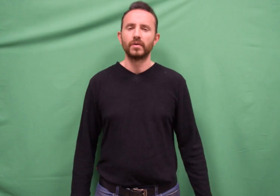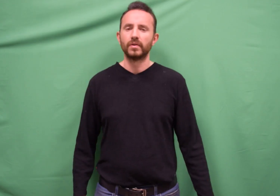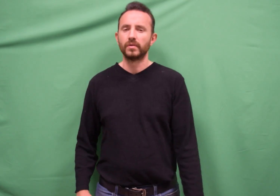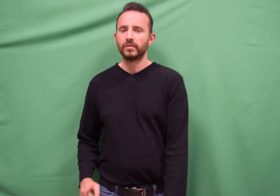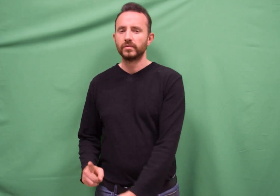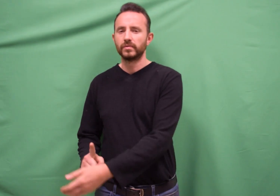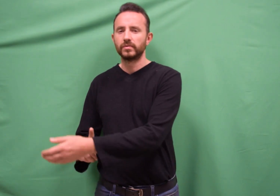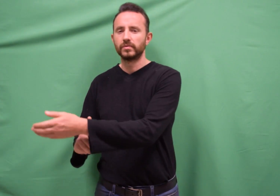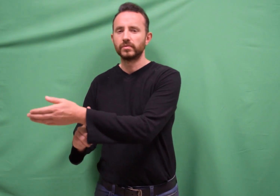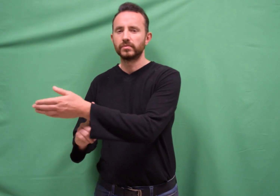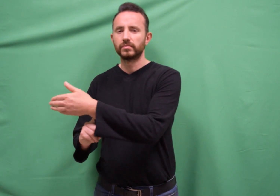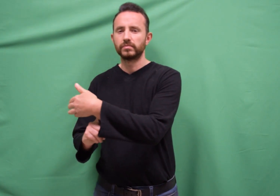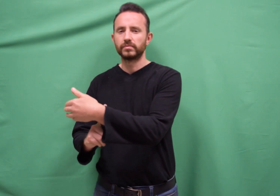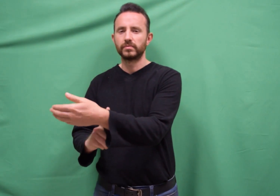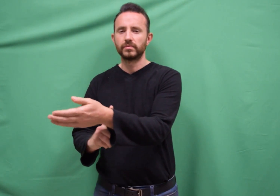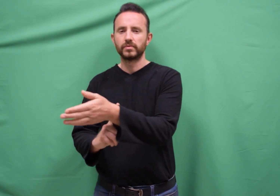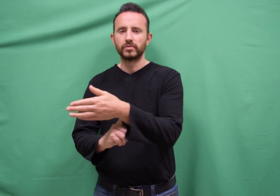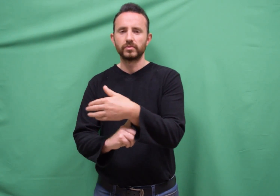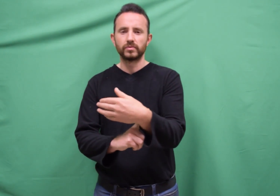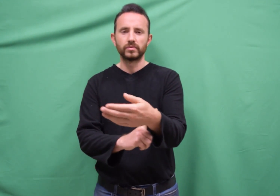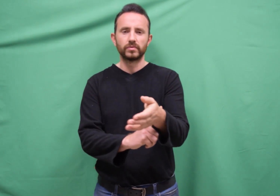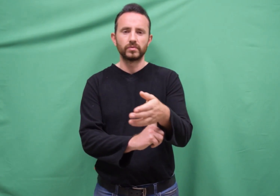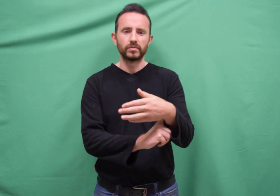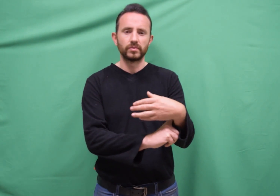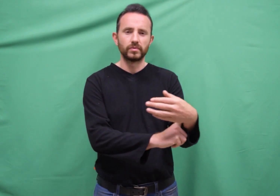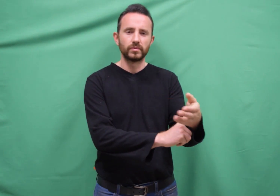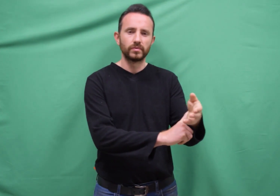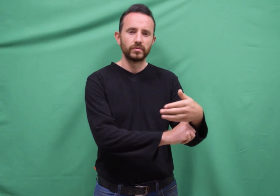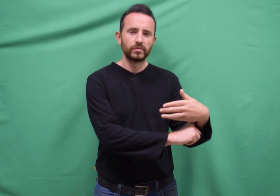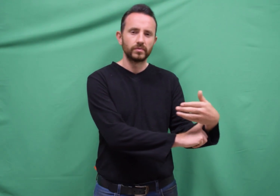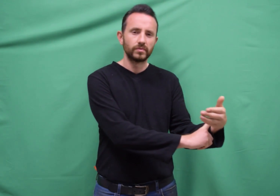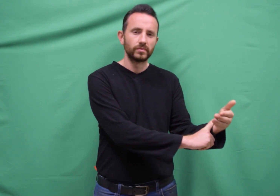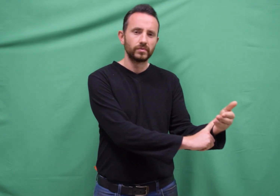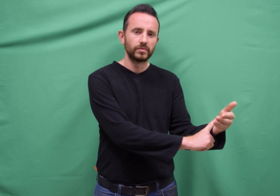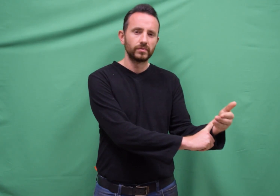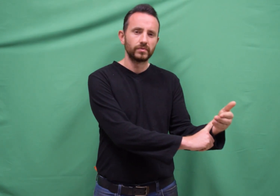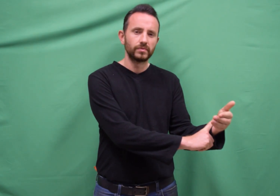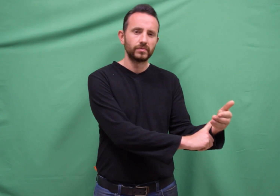ambulancia